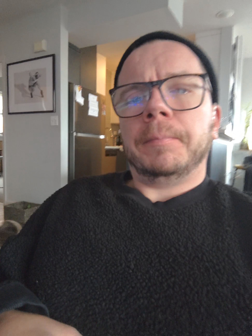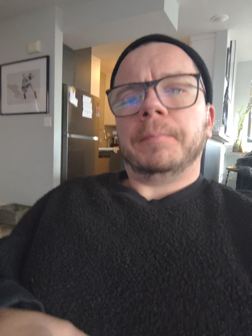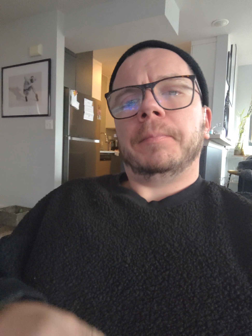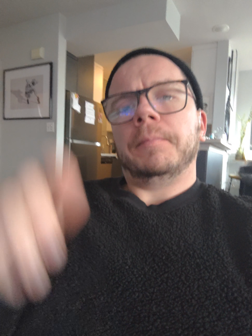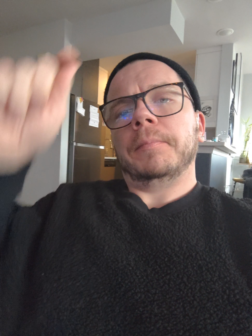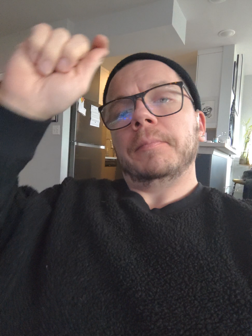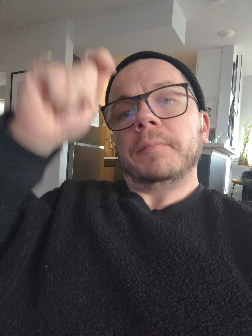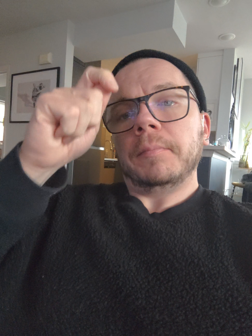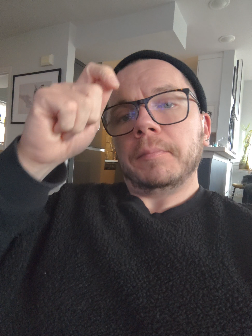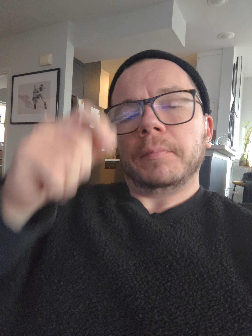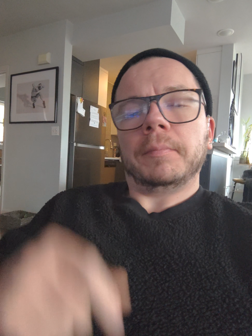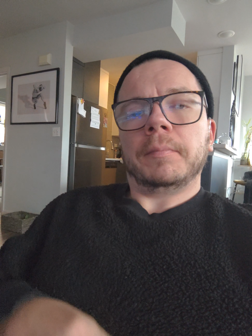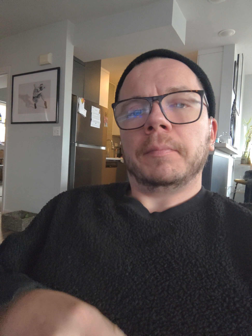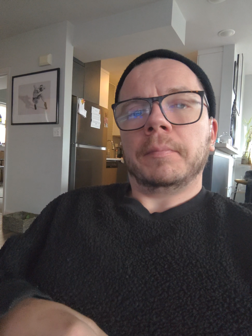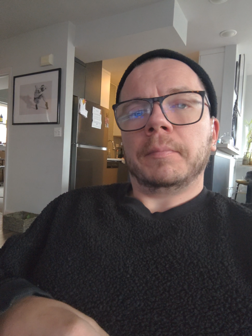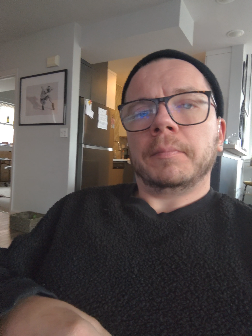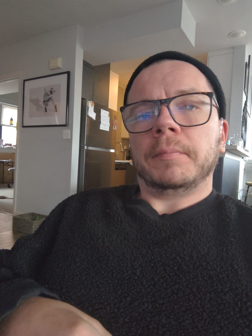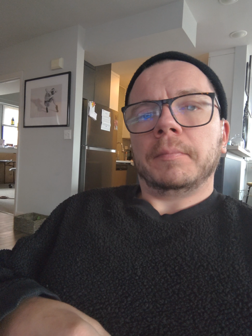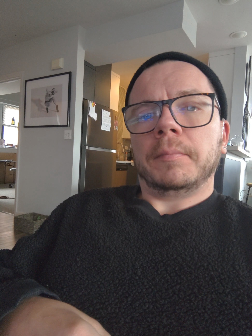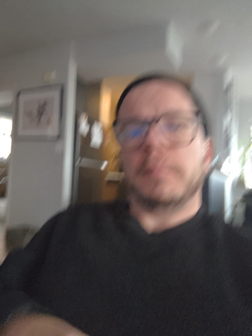hat